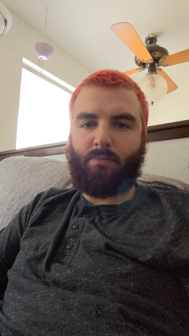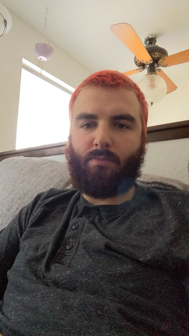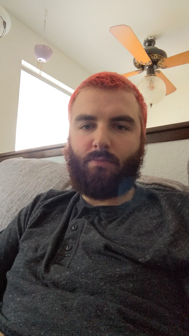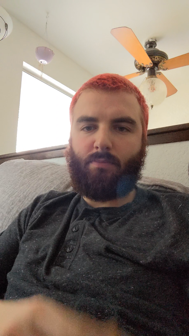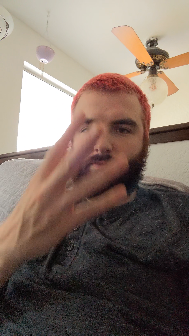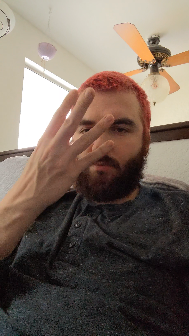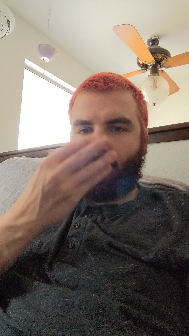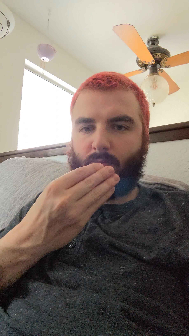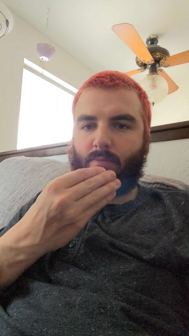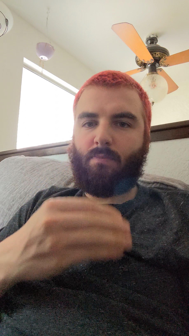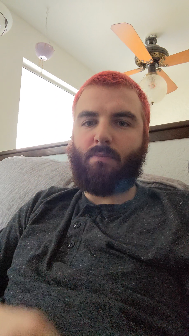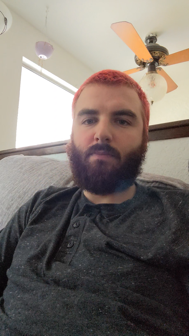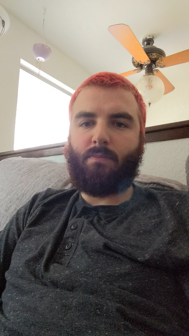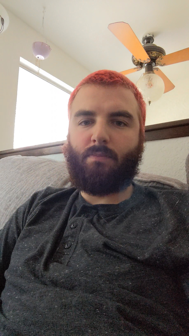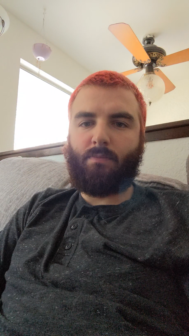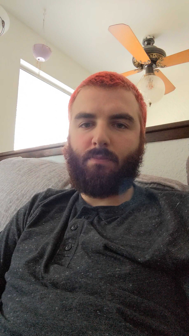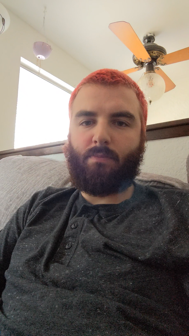asleep